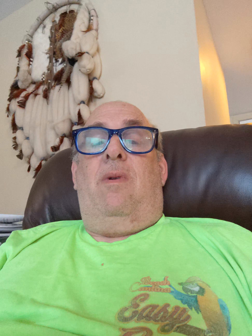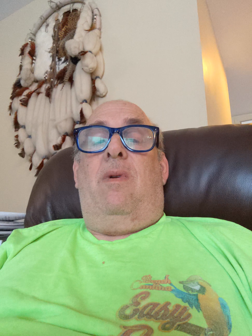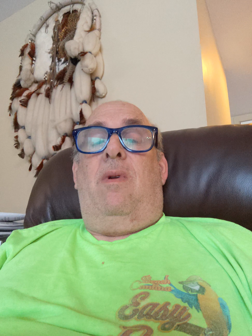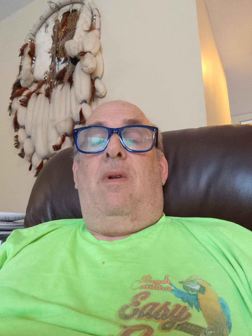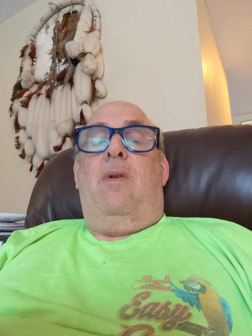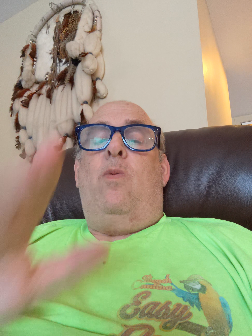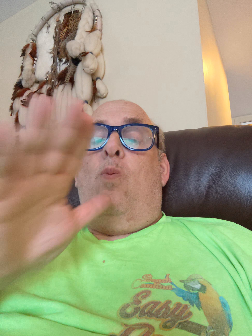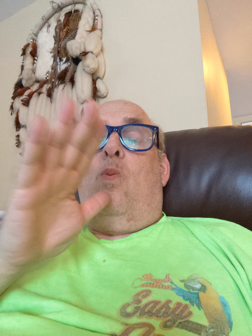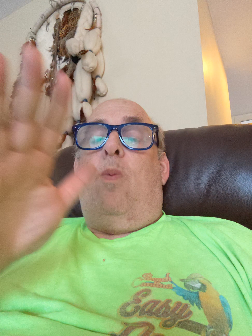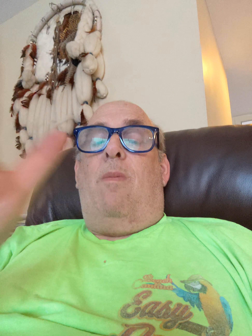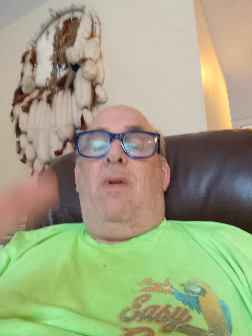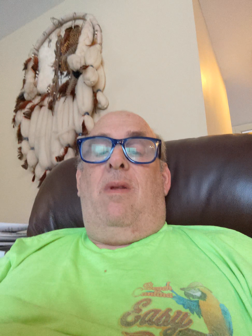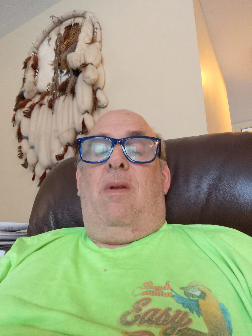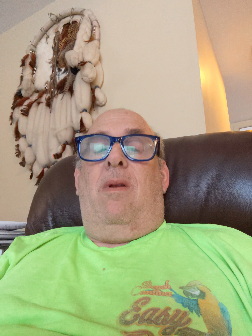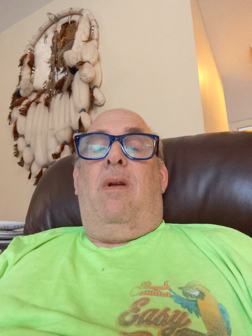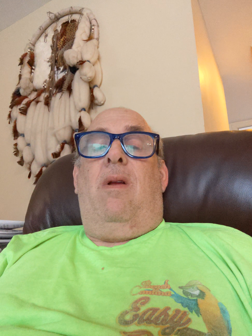grandma